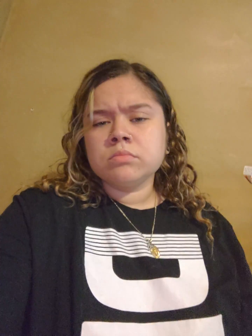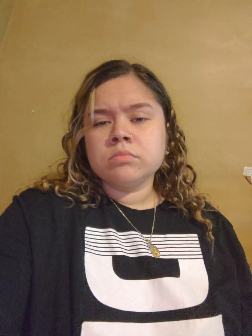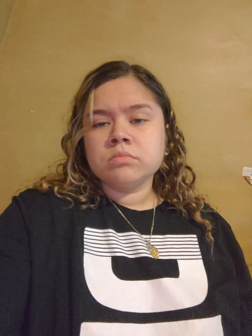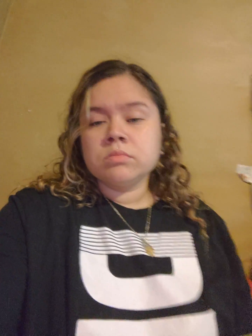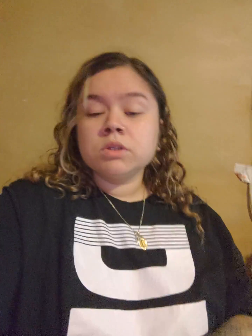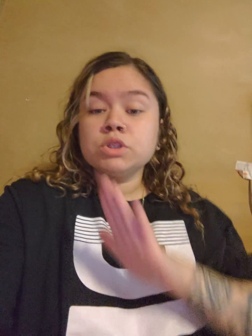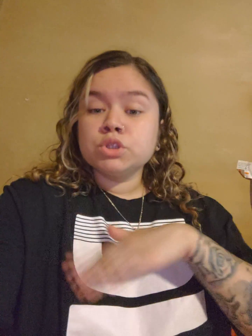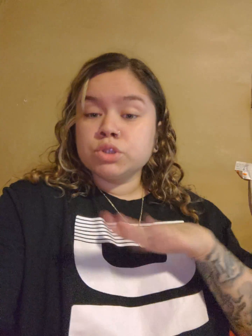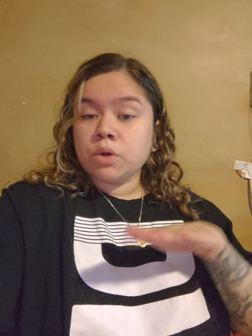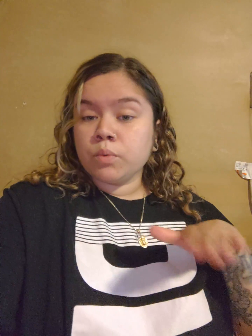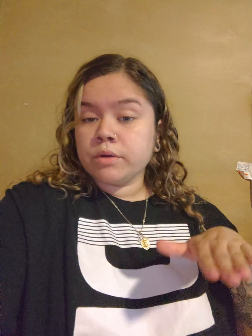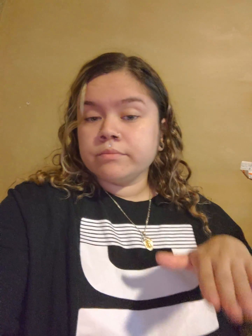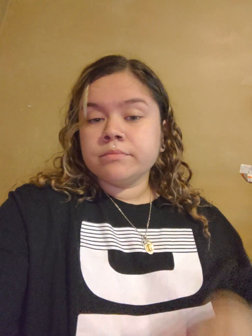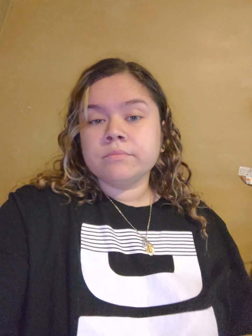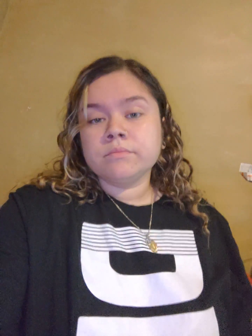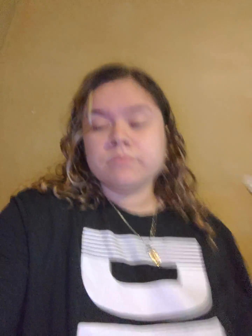children